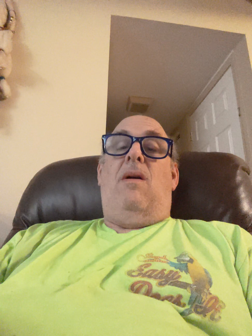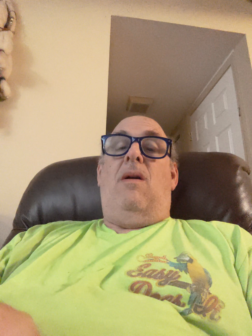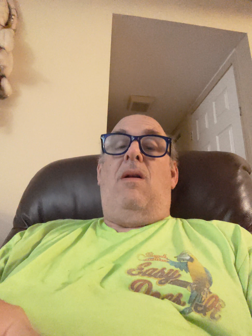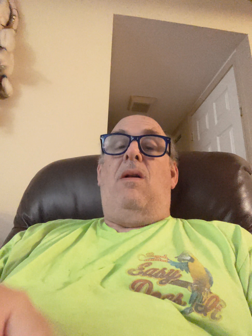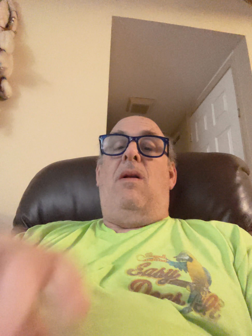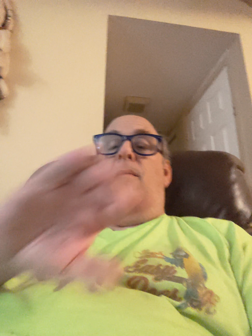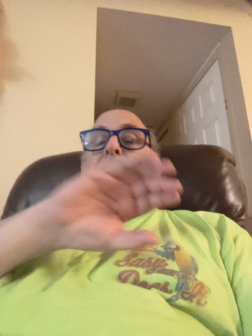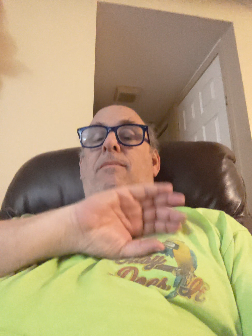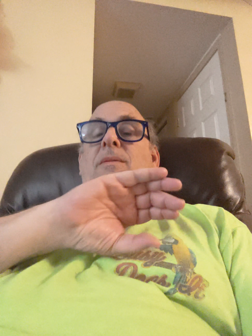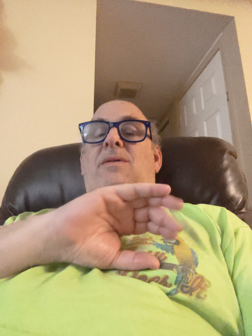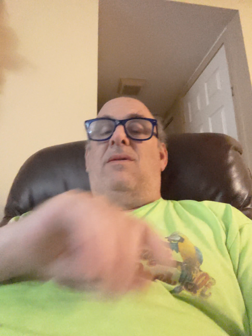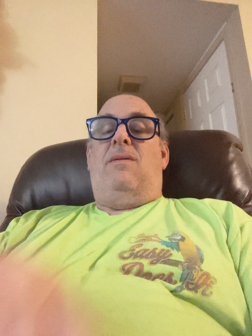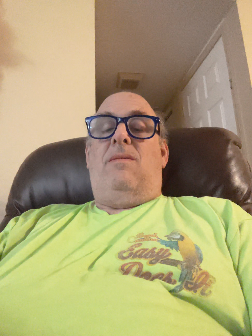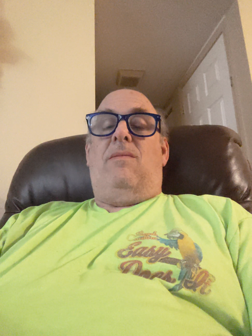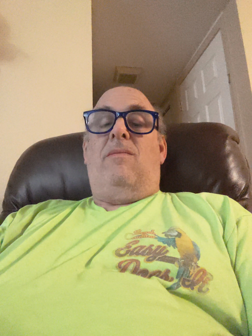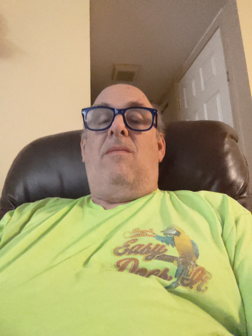police